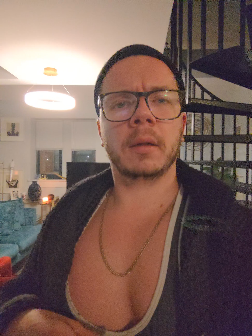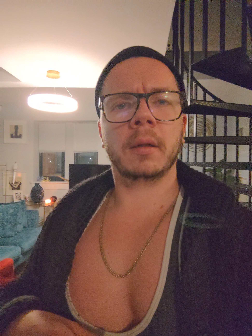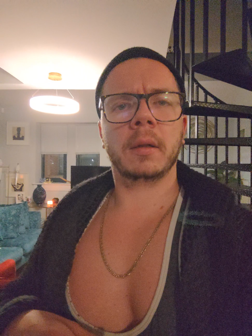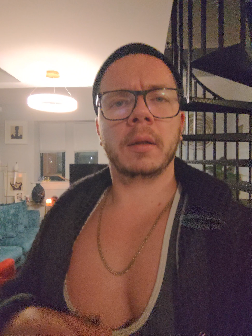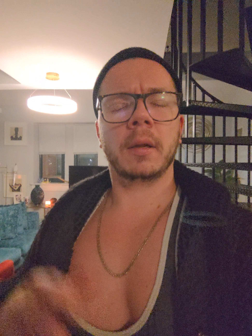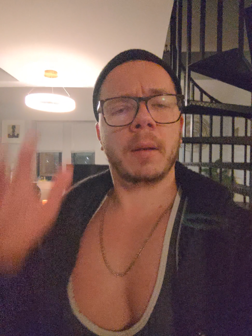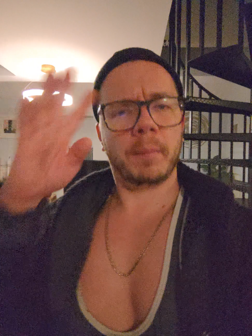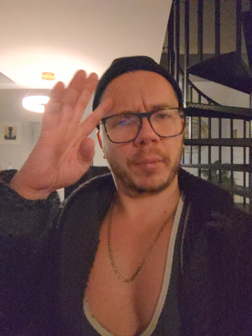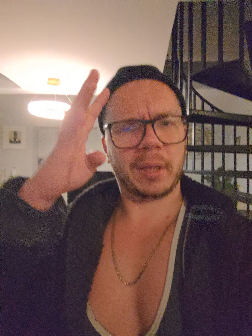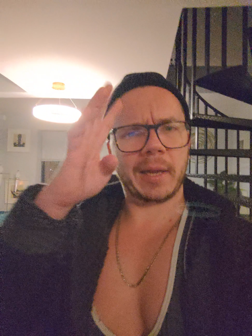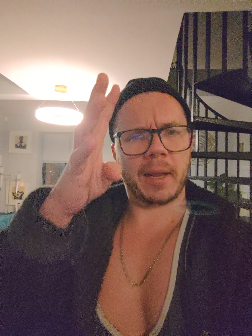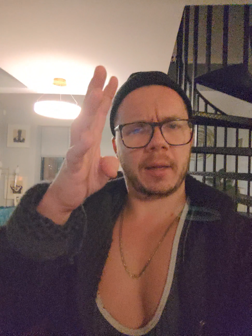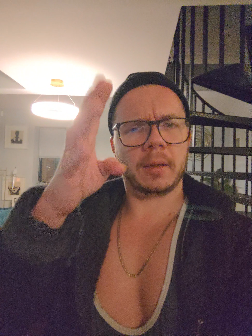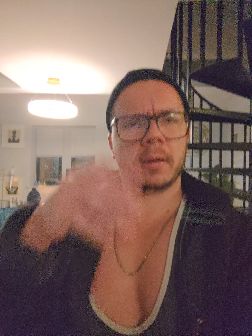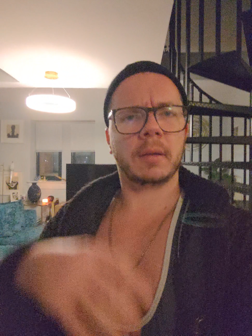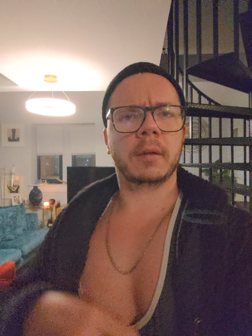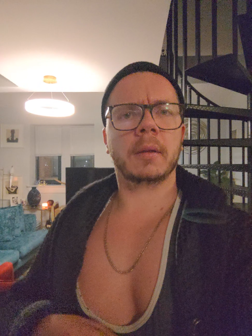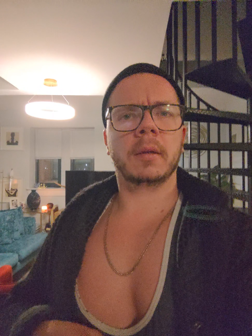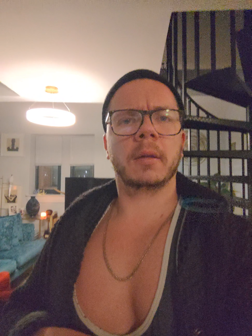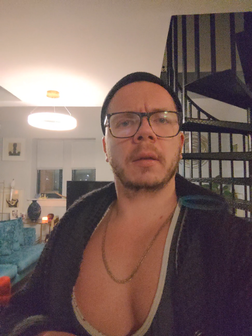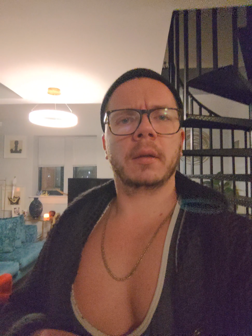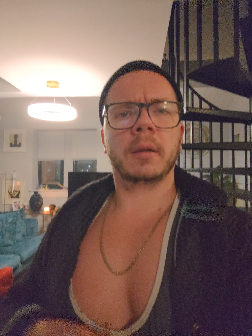pretend